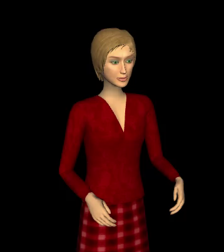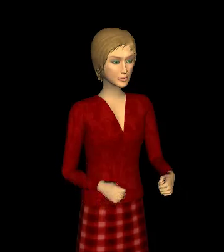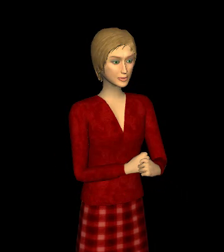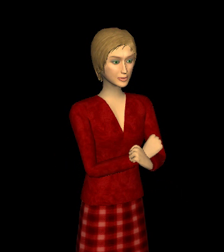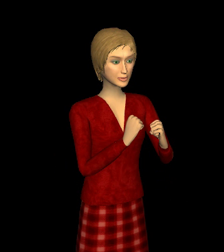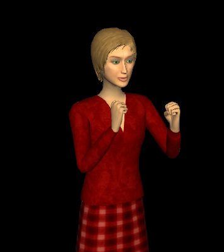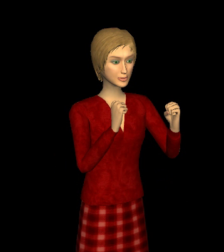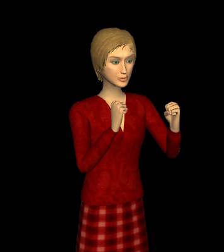قنبلة